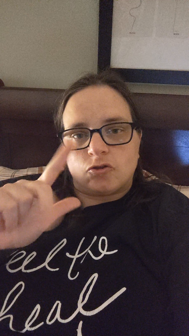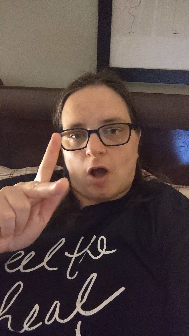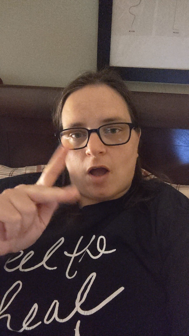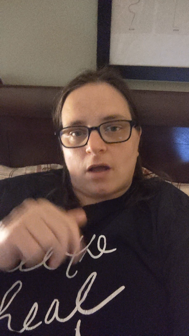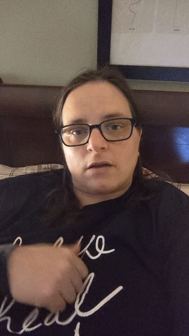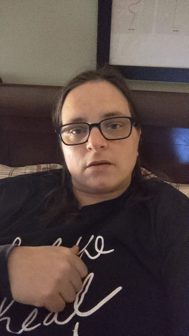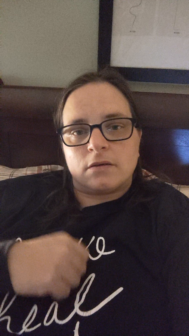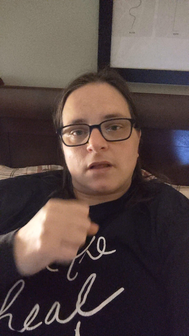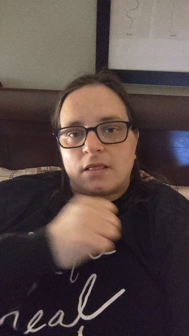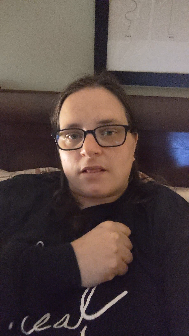love